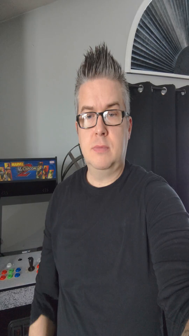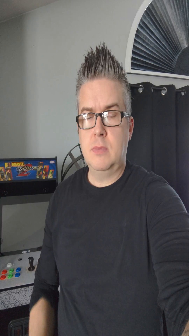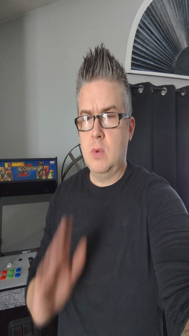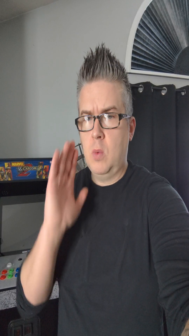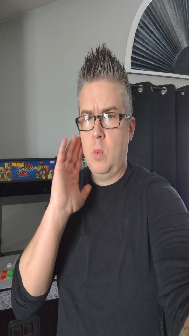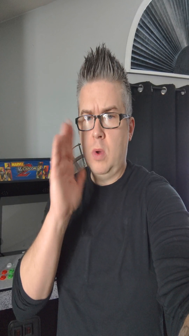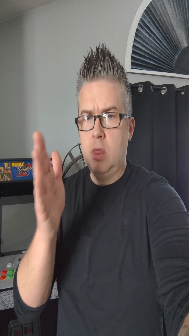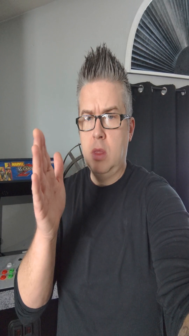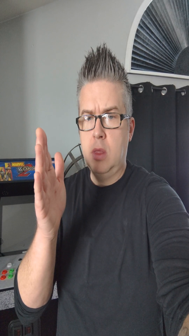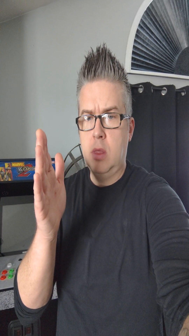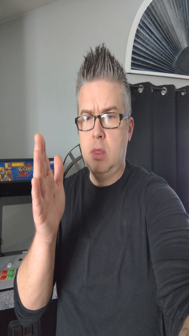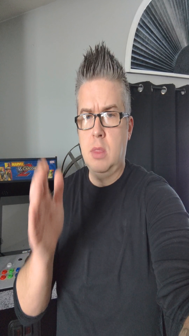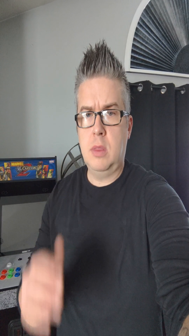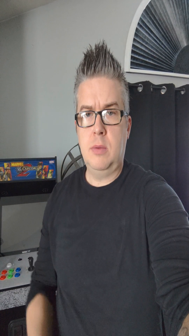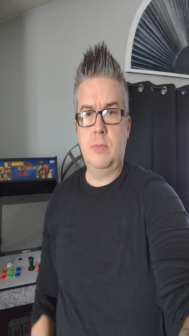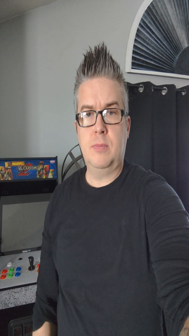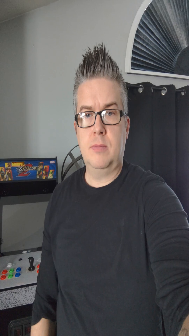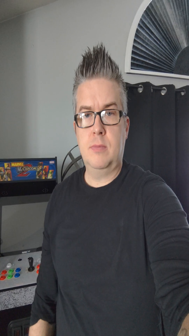will